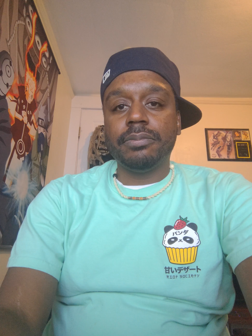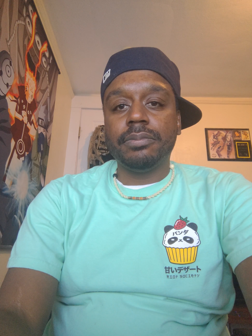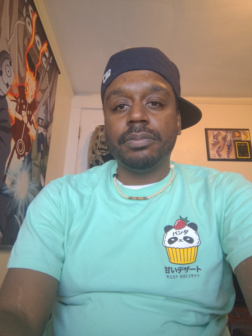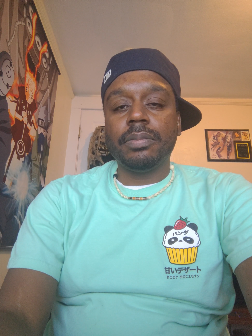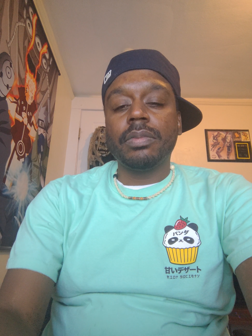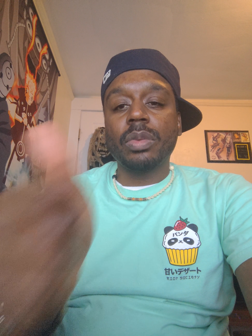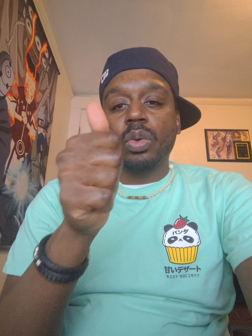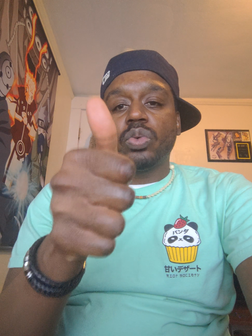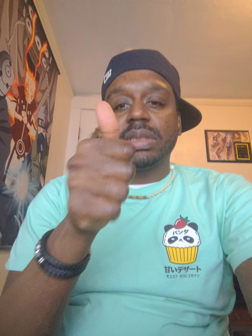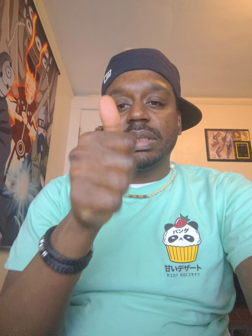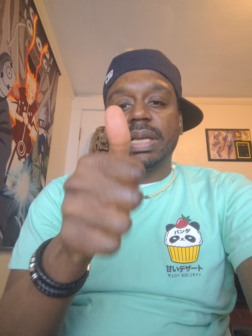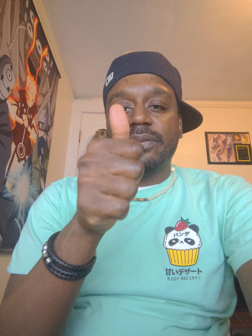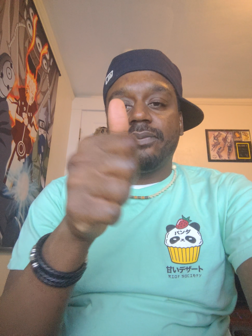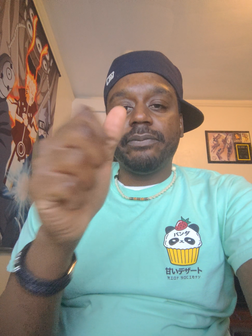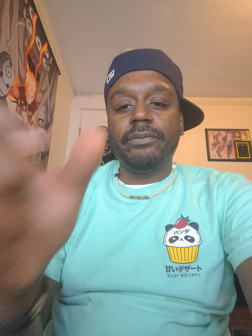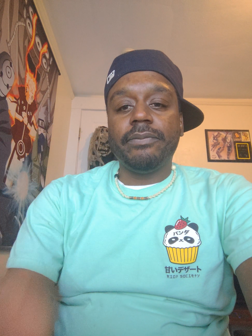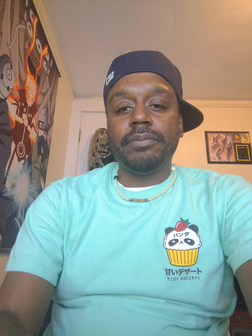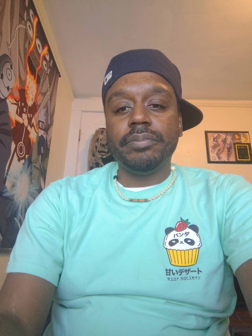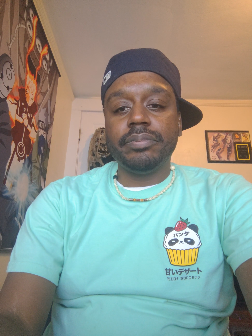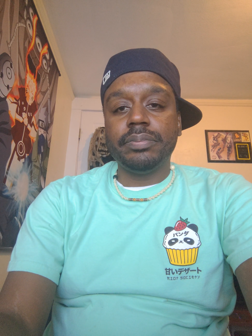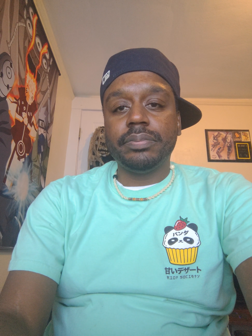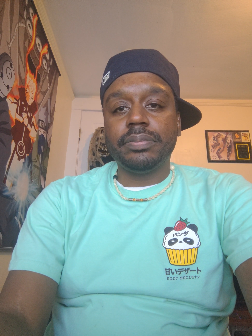yourself